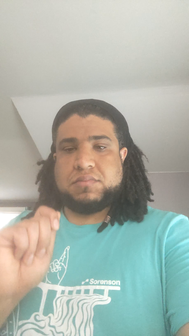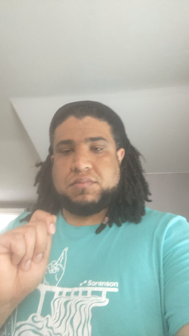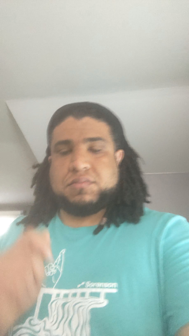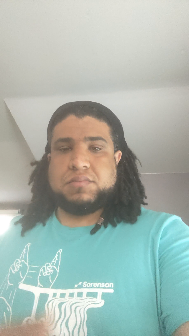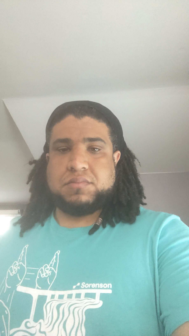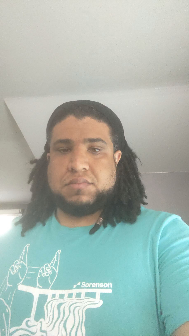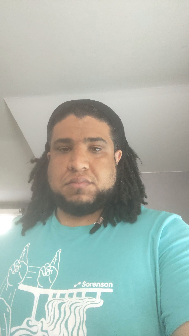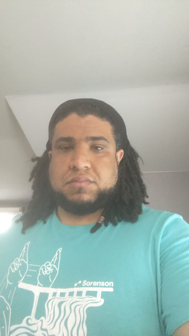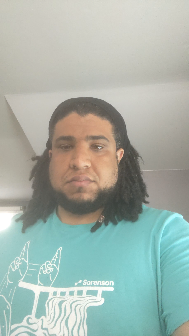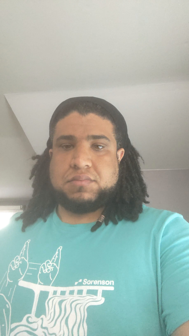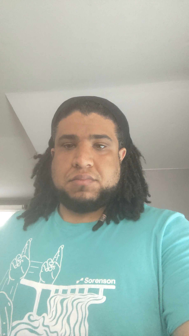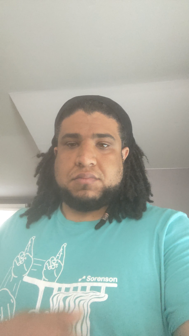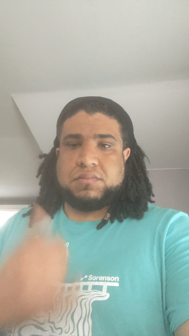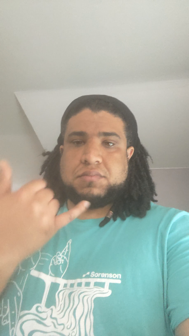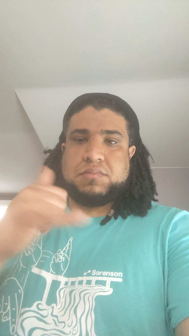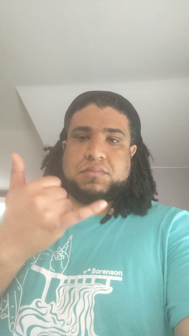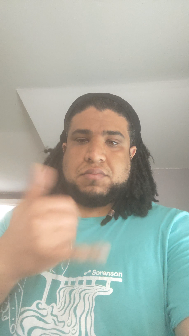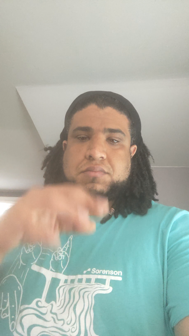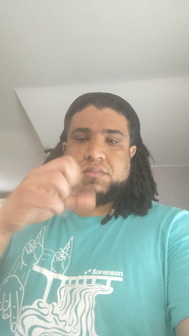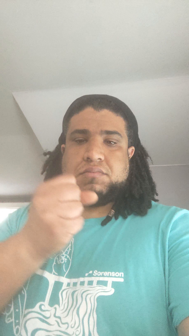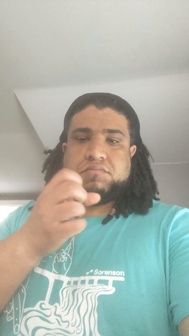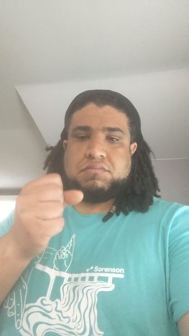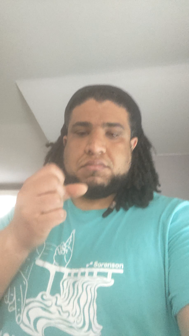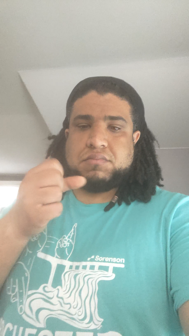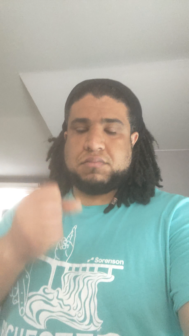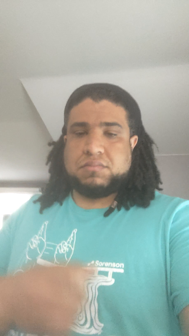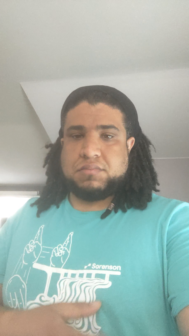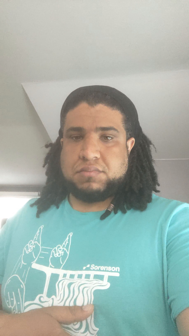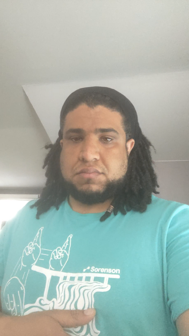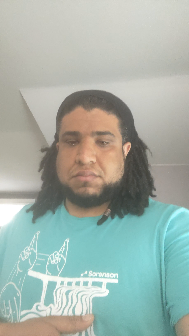play dough